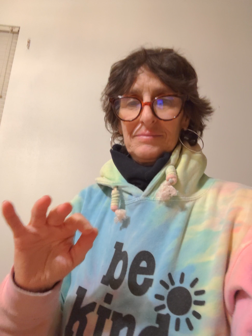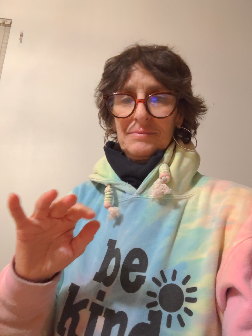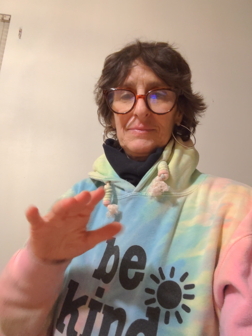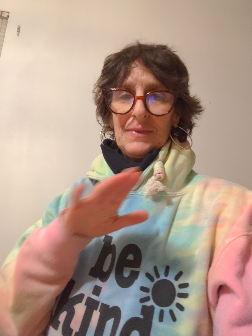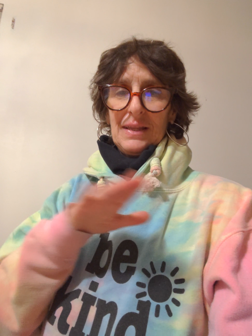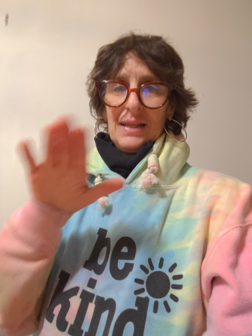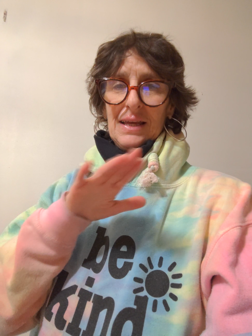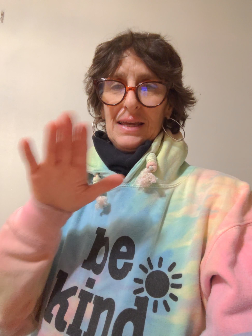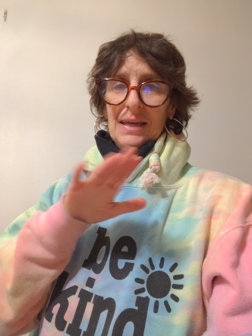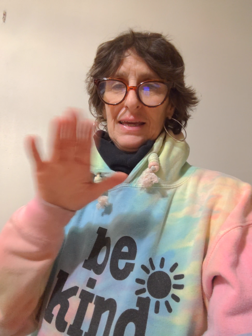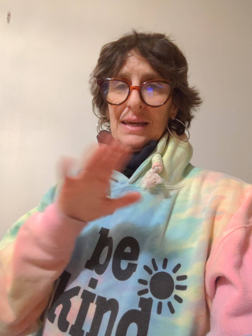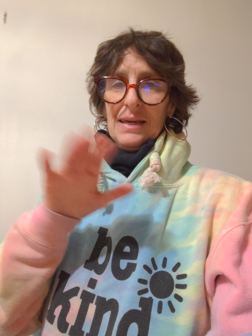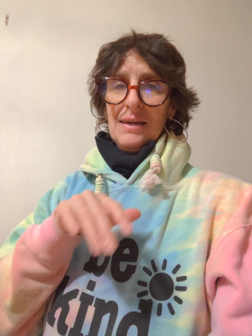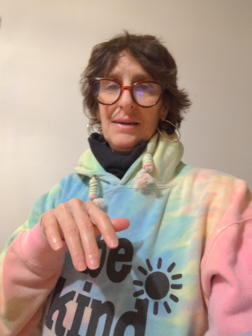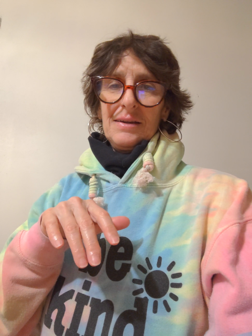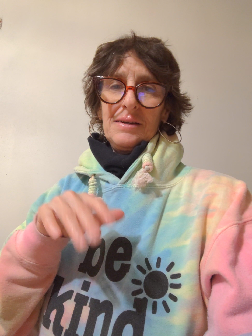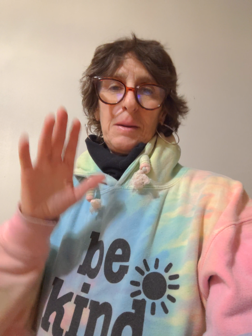clean